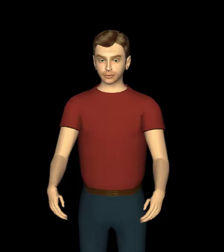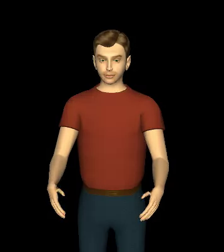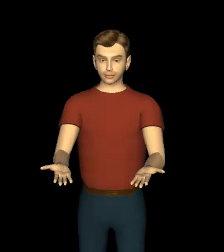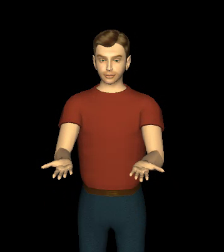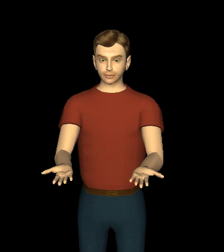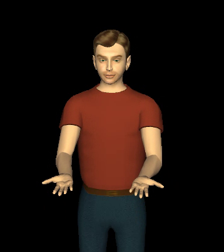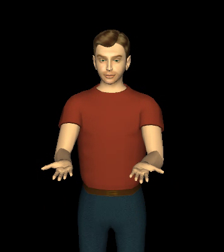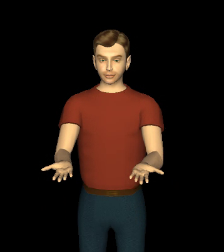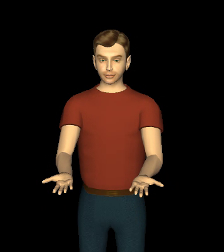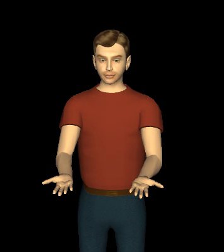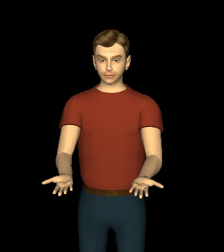الآن